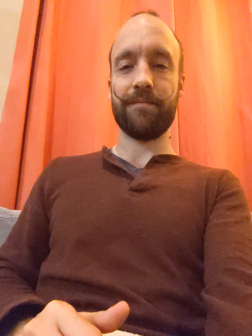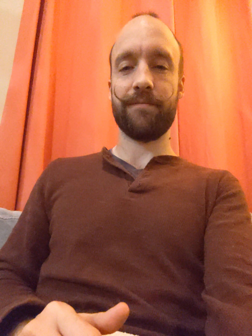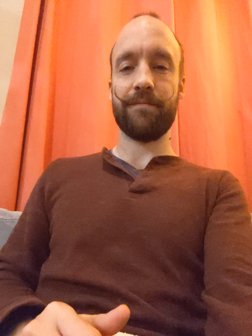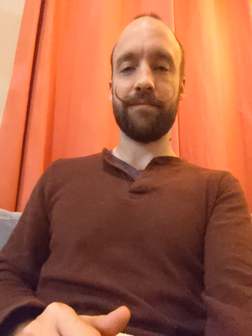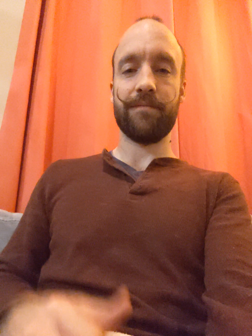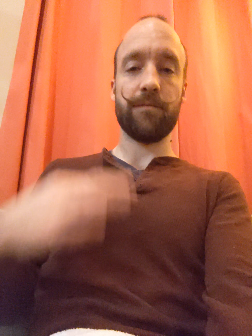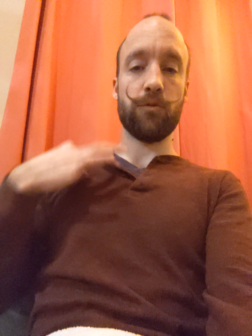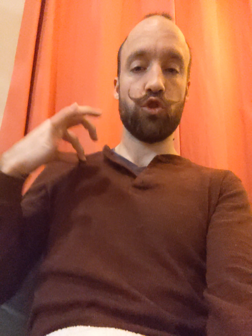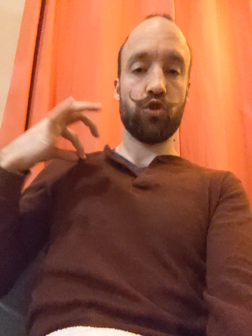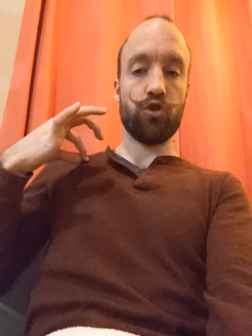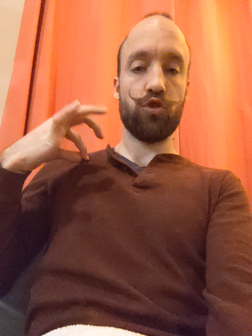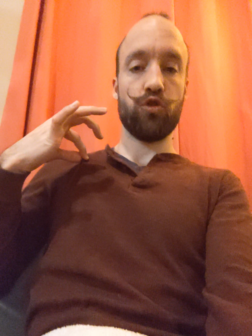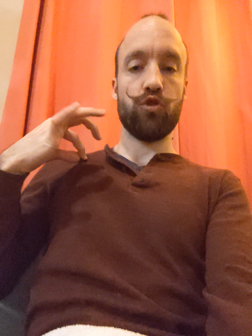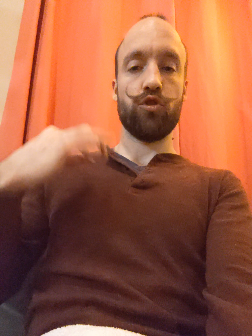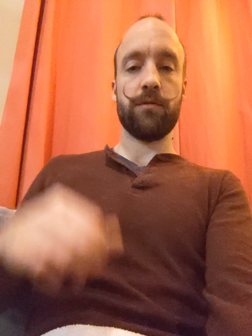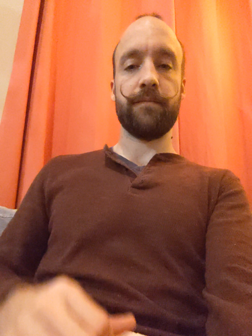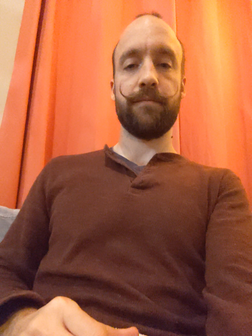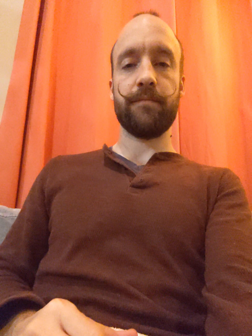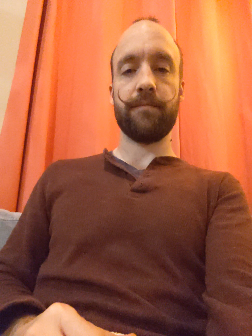shirt